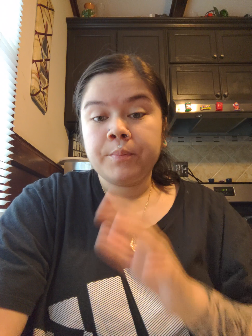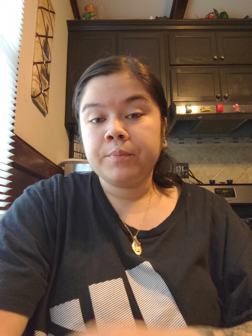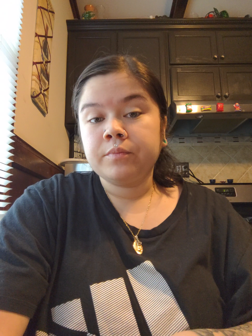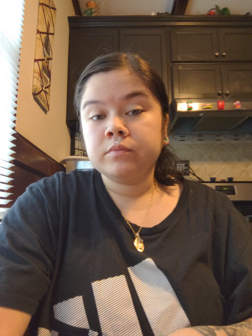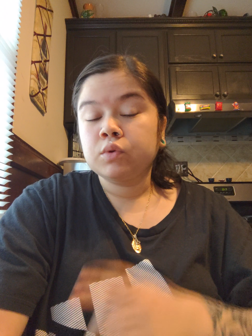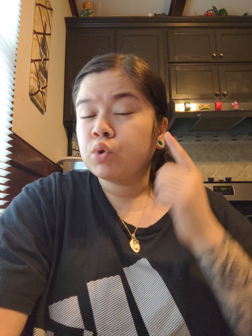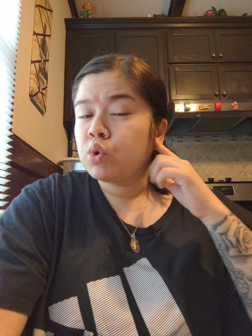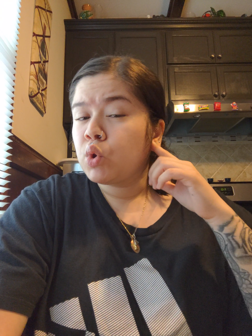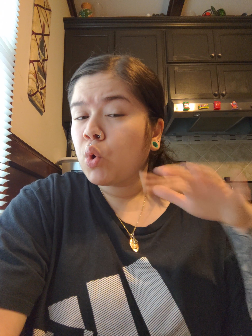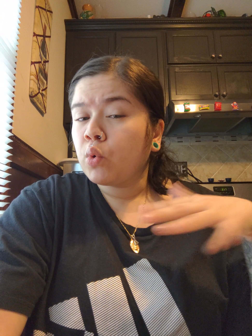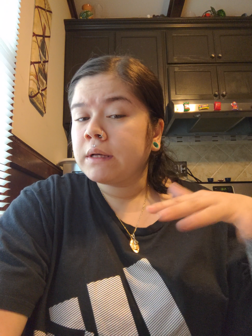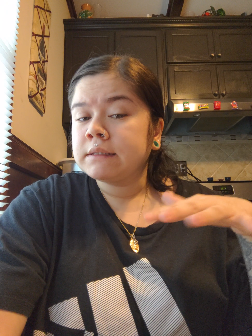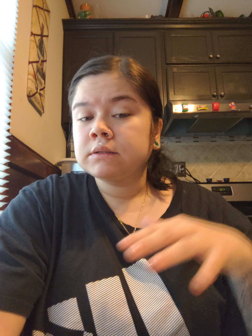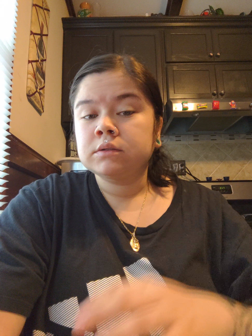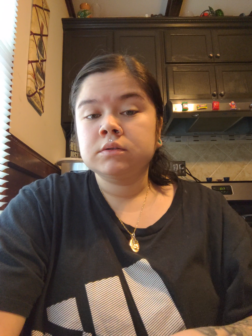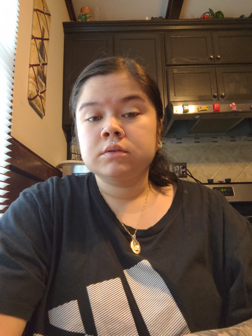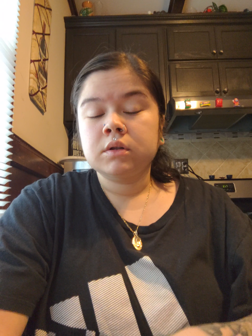noisy